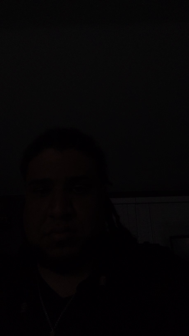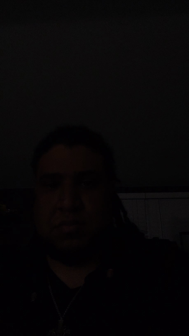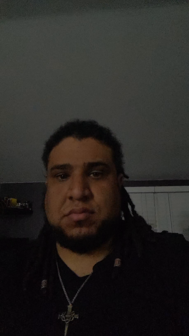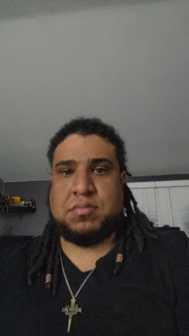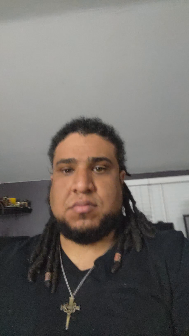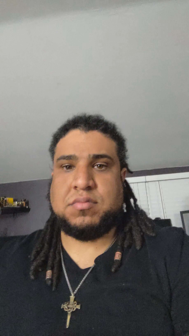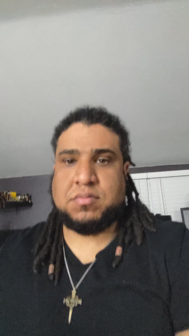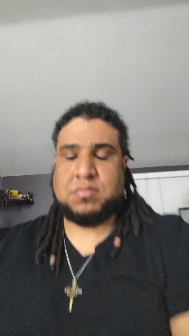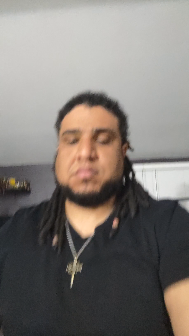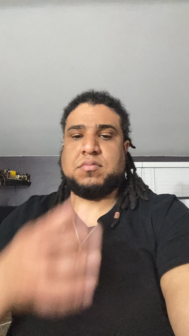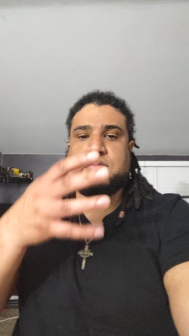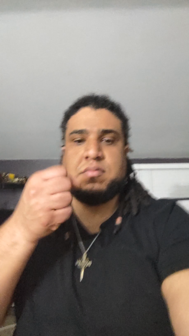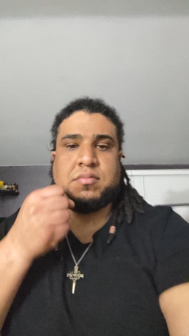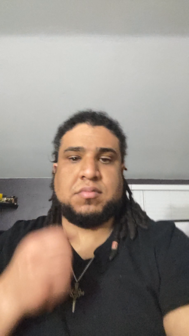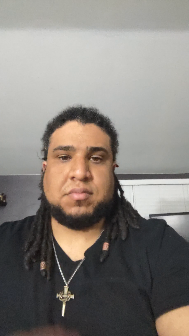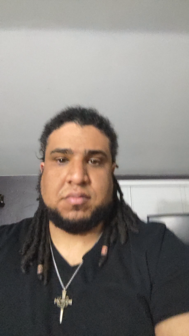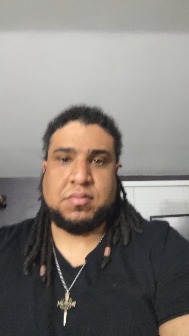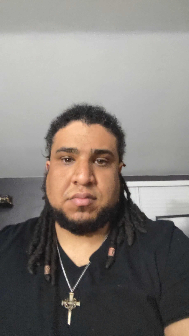get